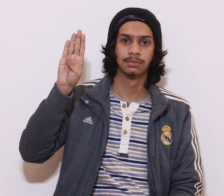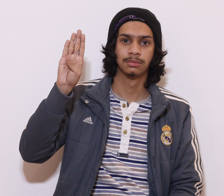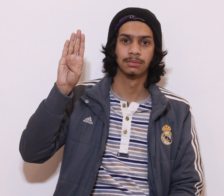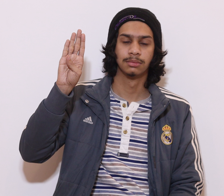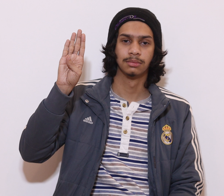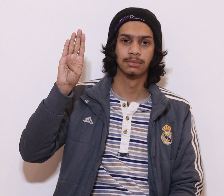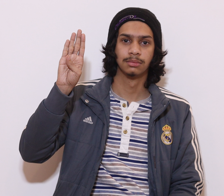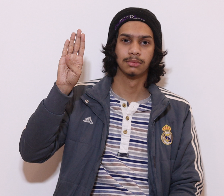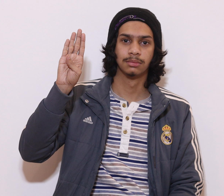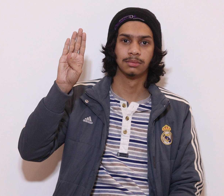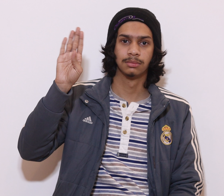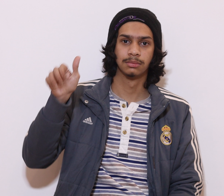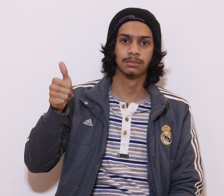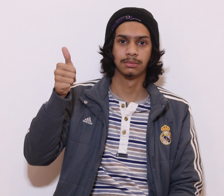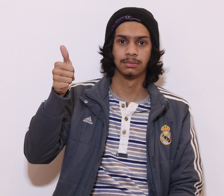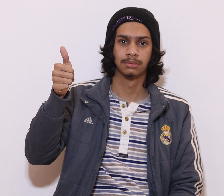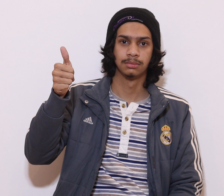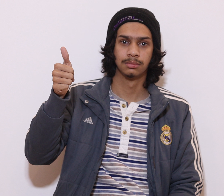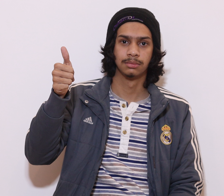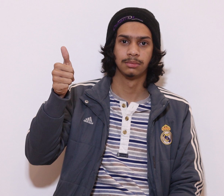best